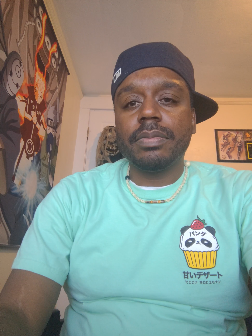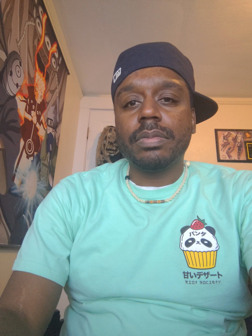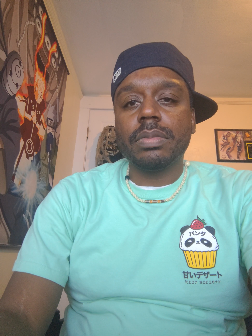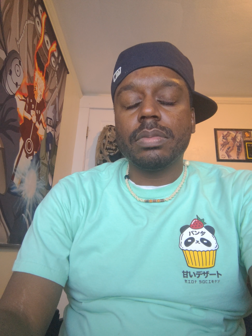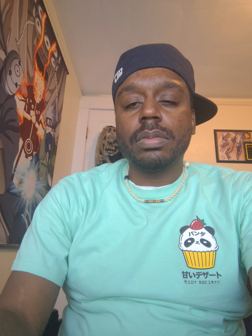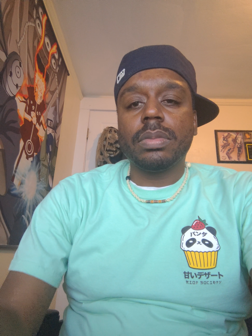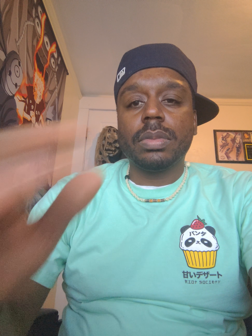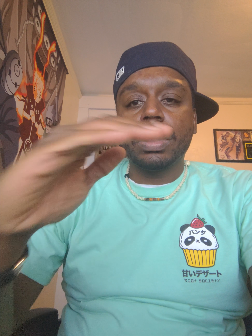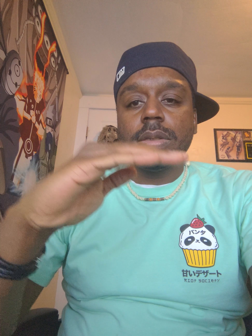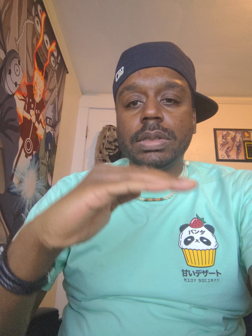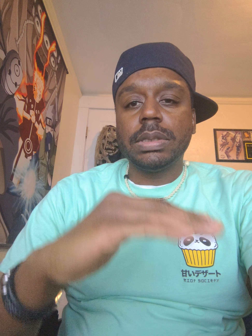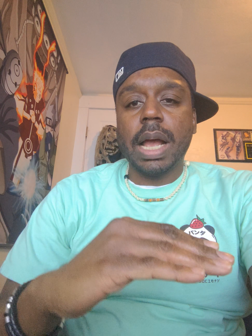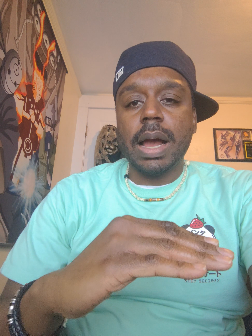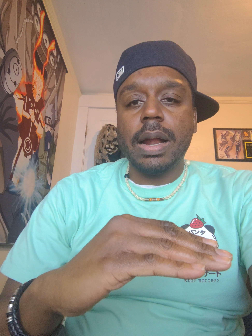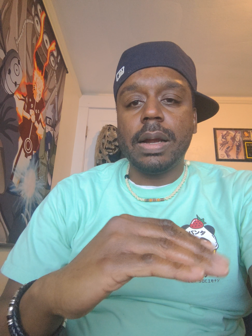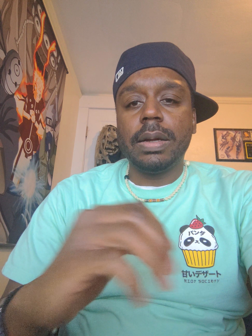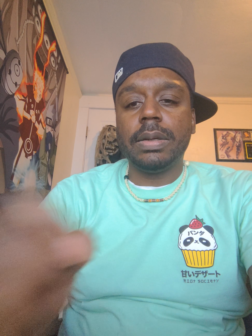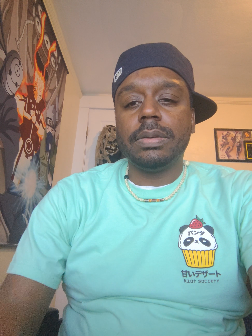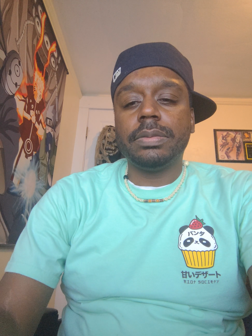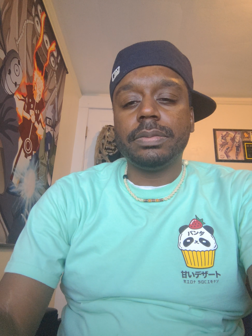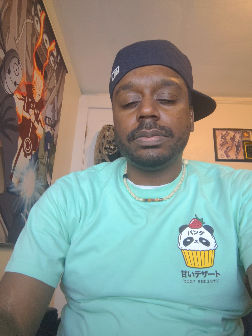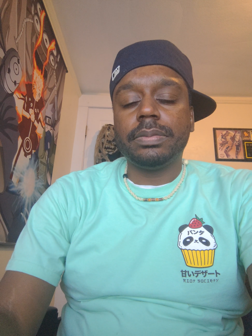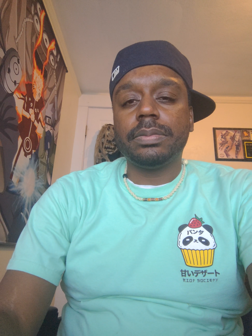child